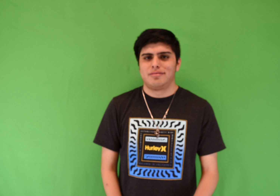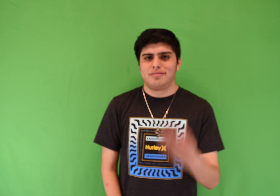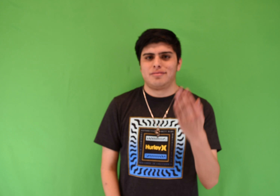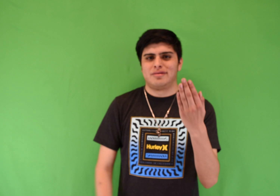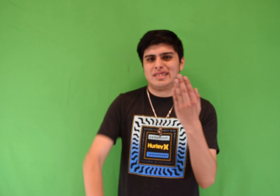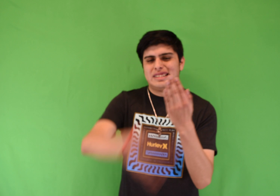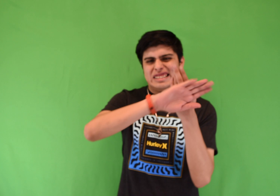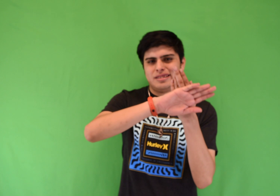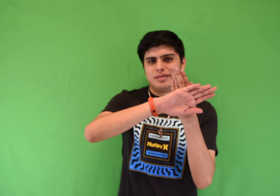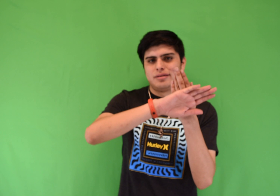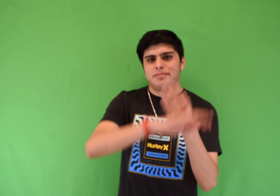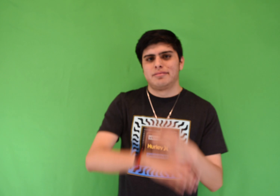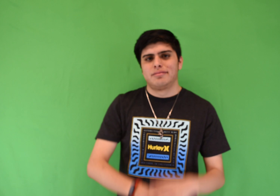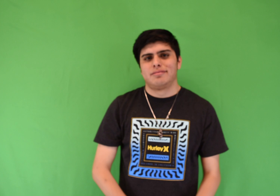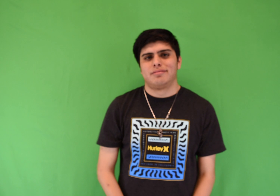dañar